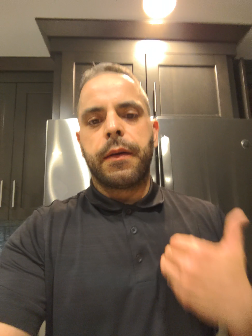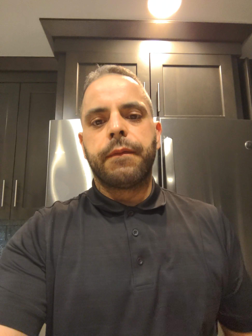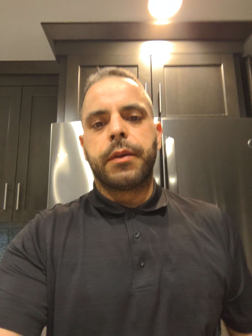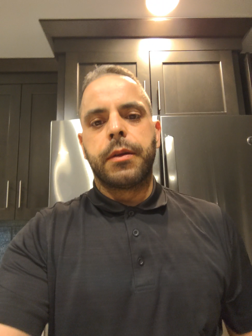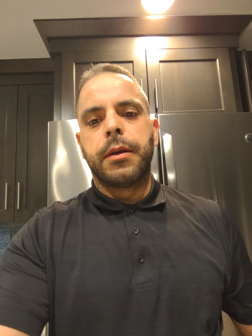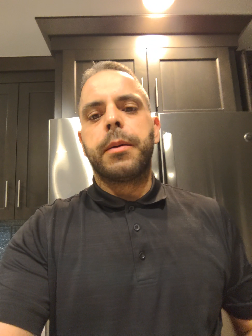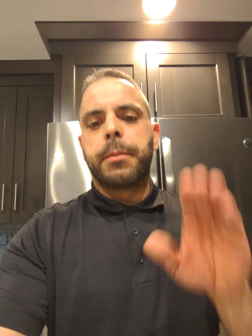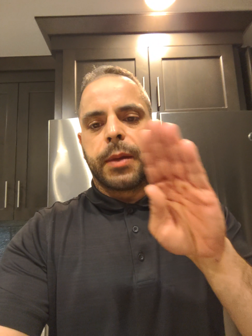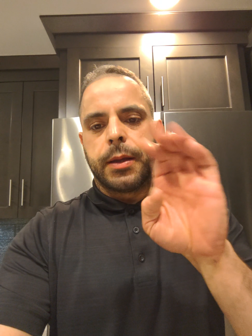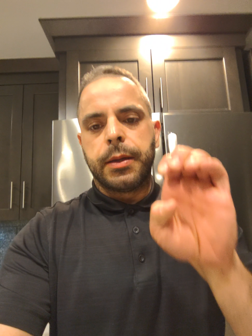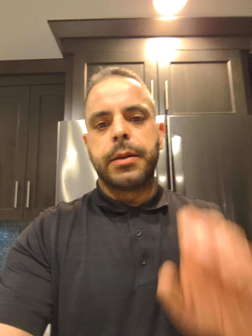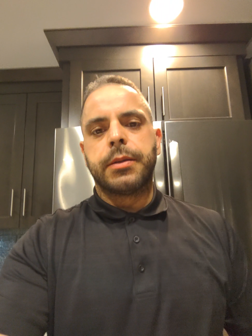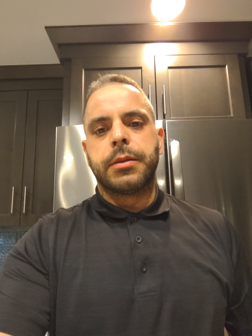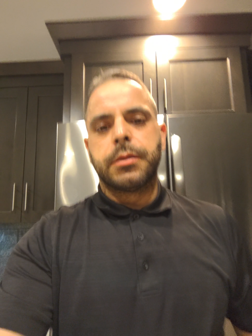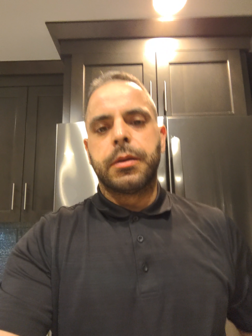bee